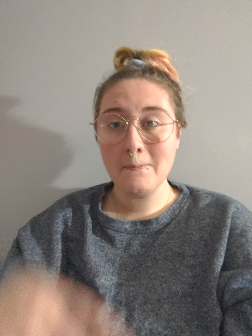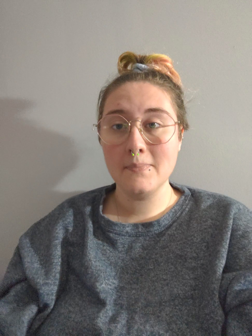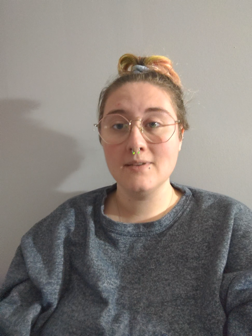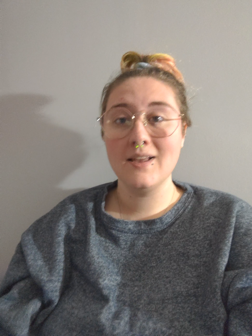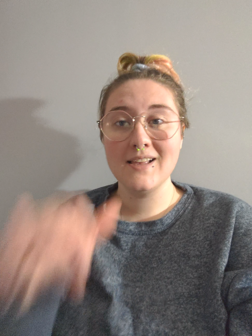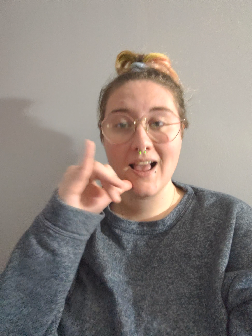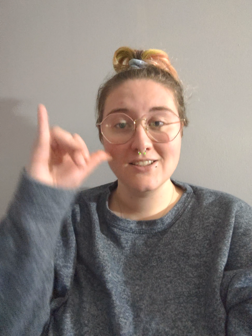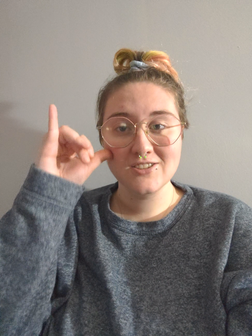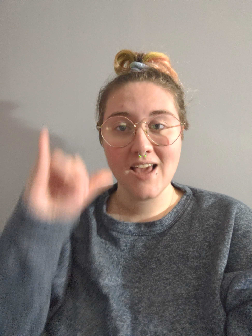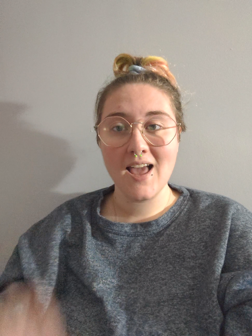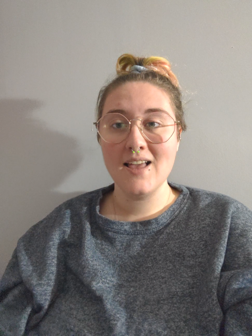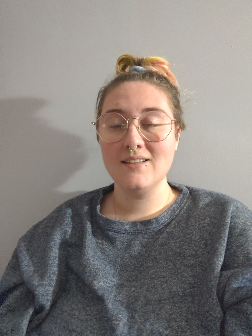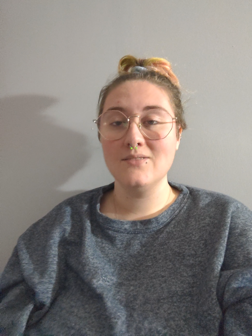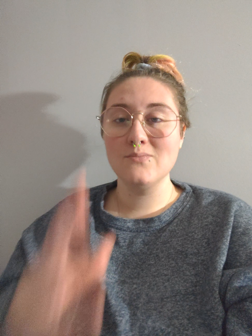yesterday